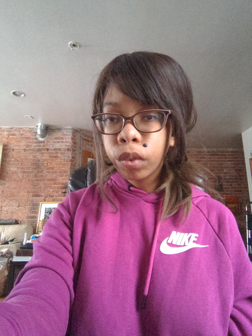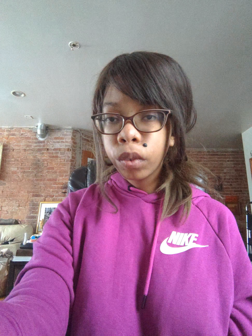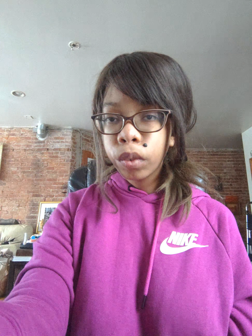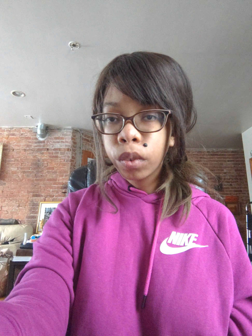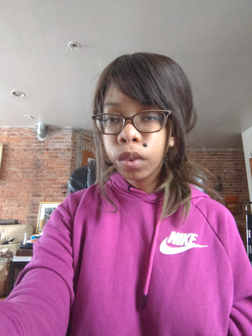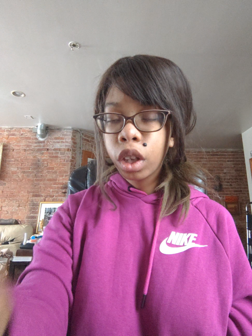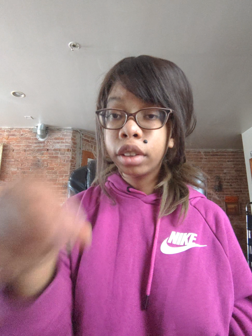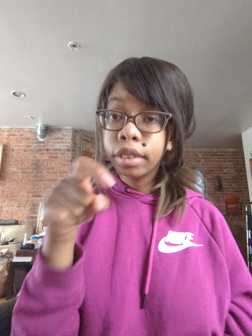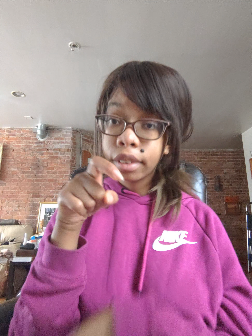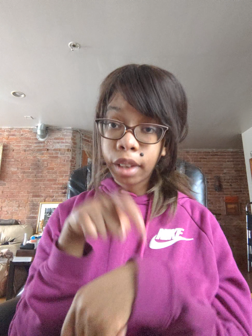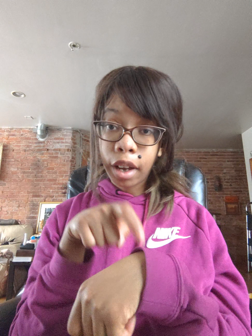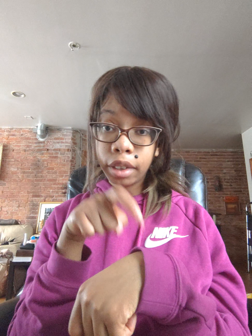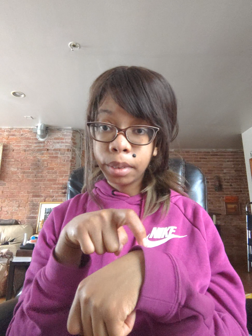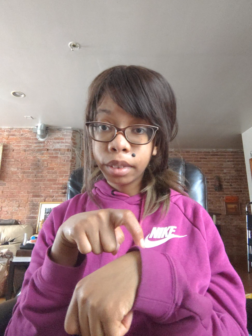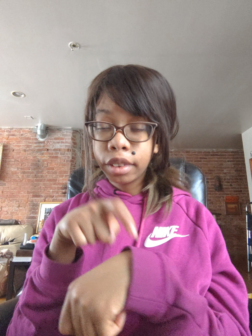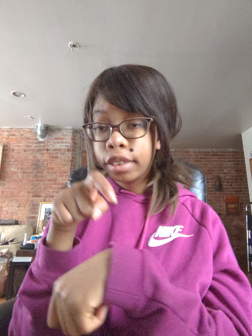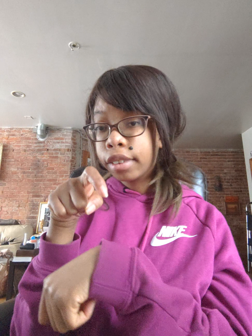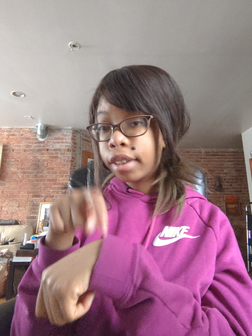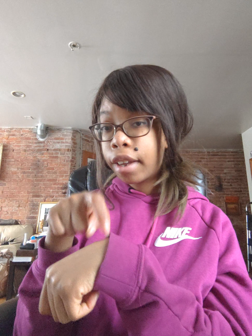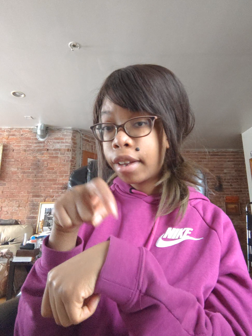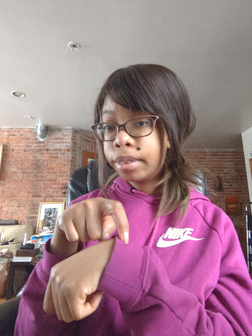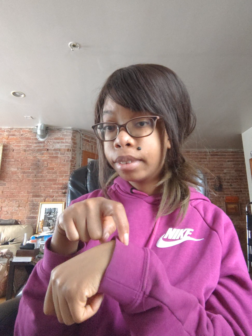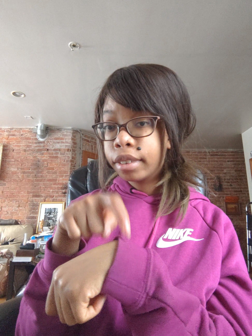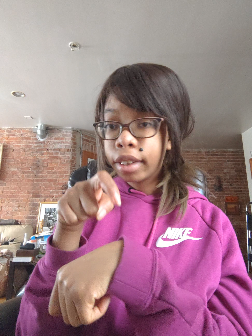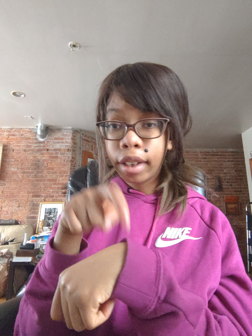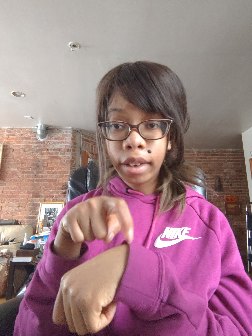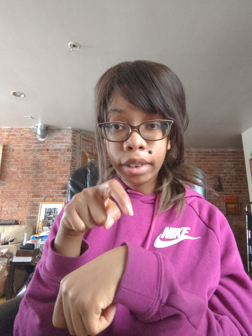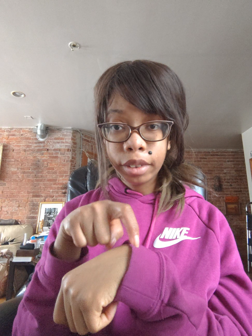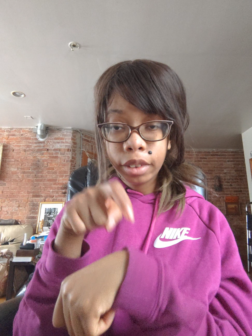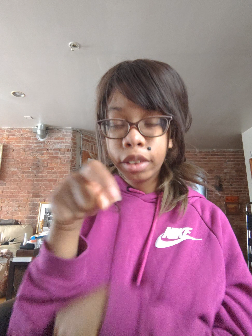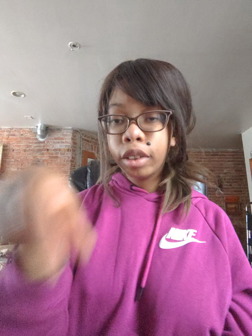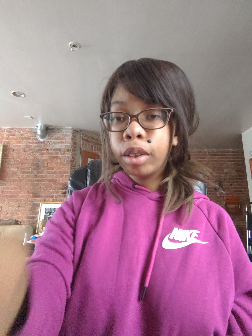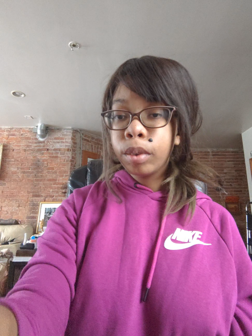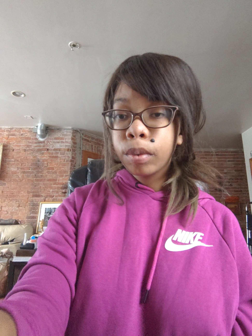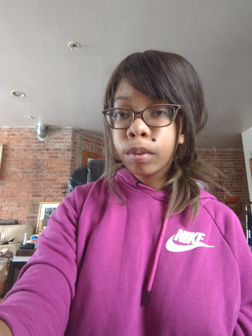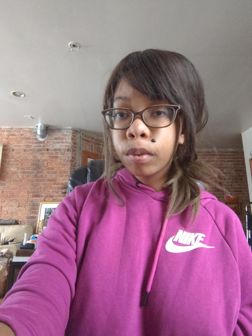time